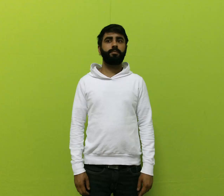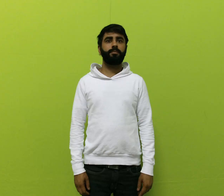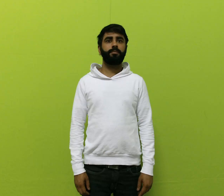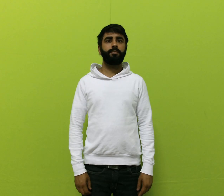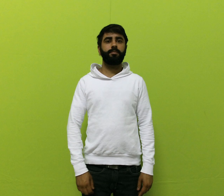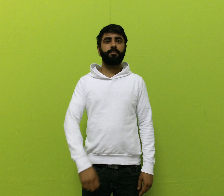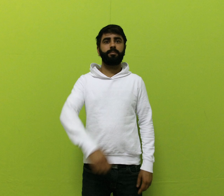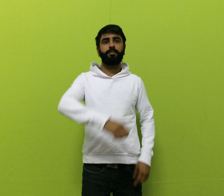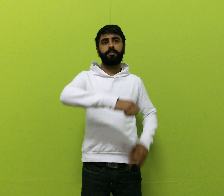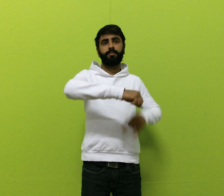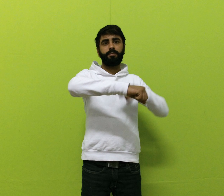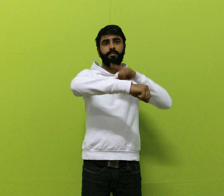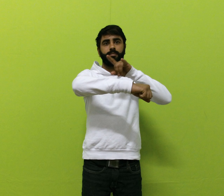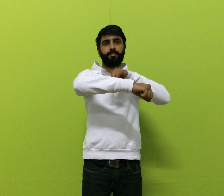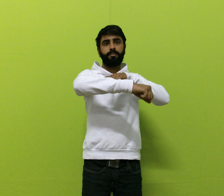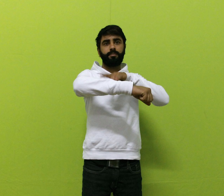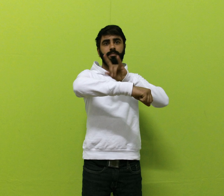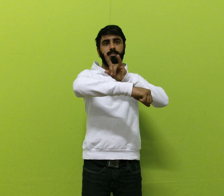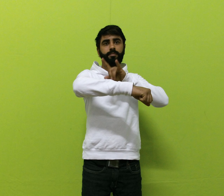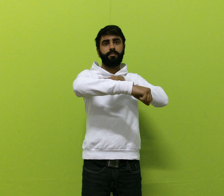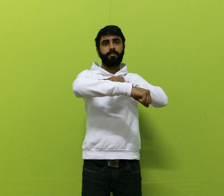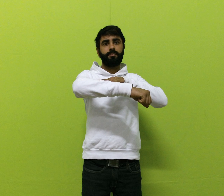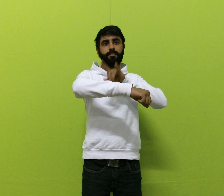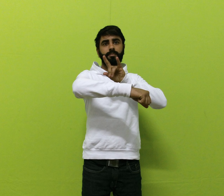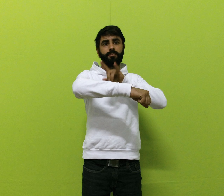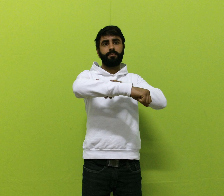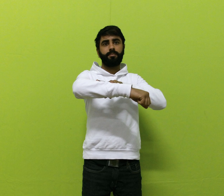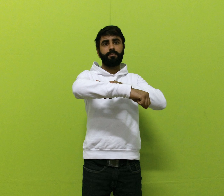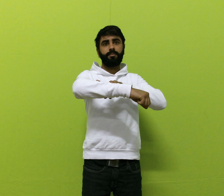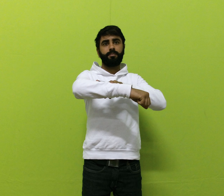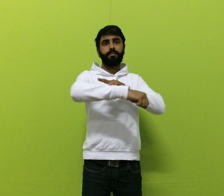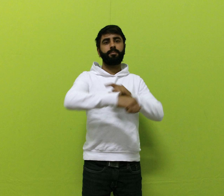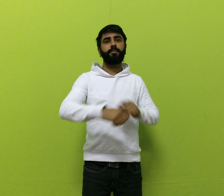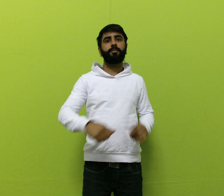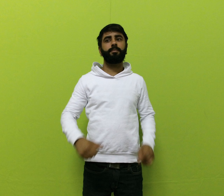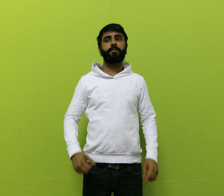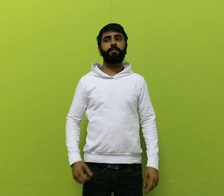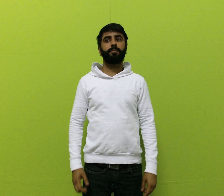banheiro